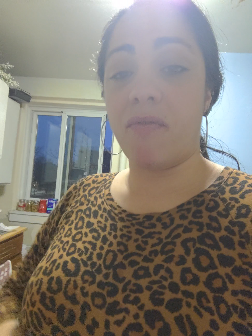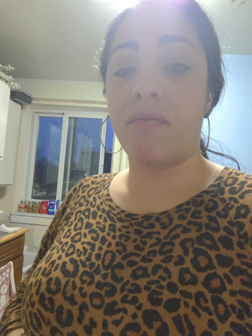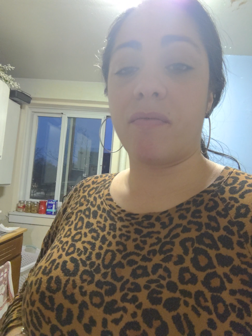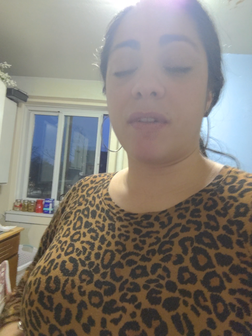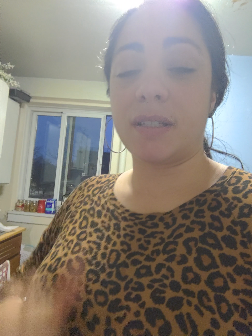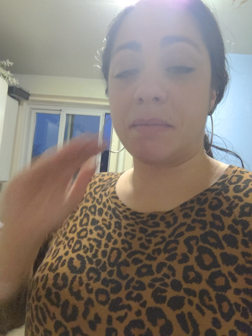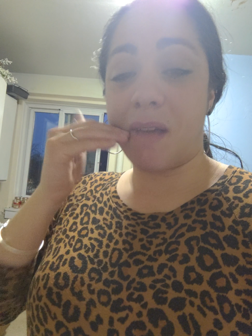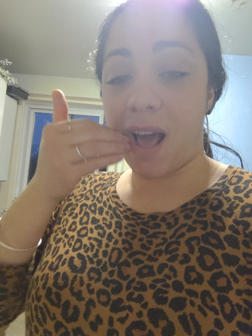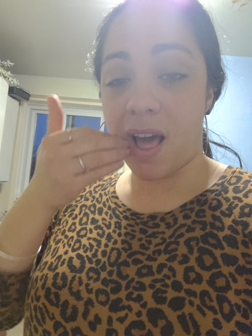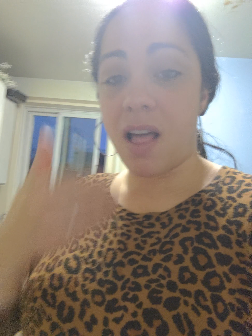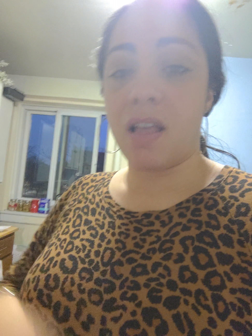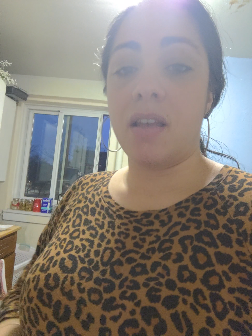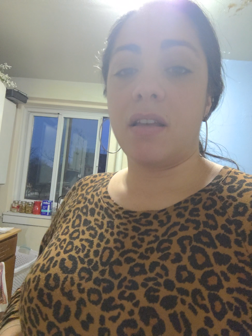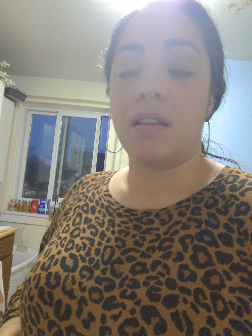smile